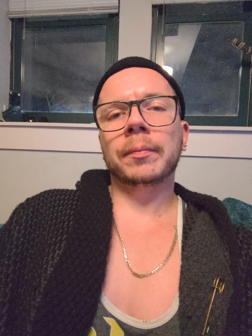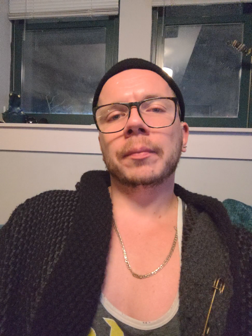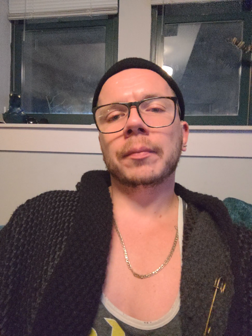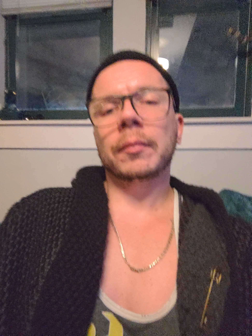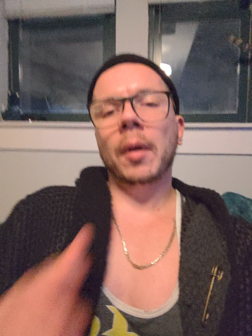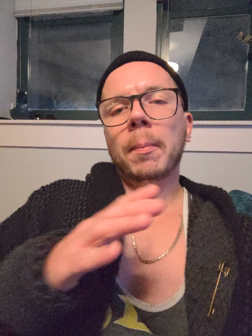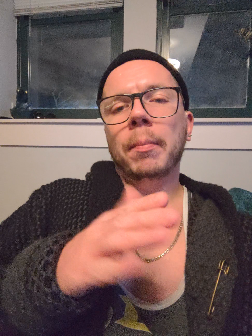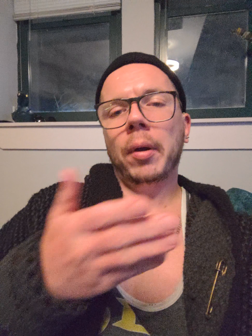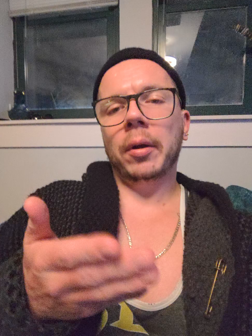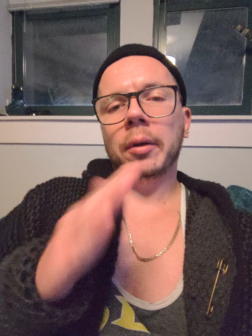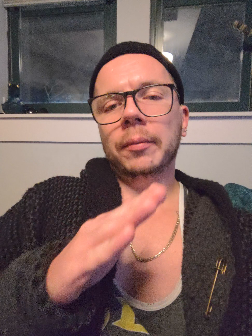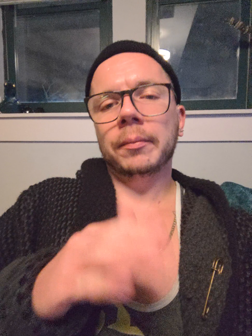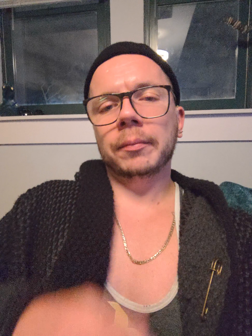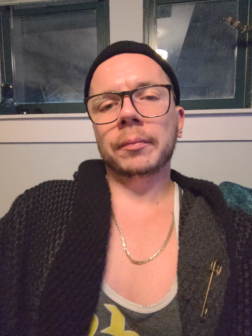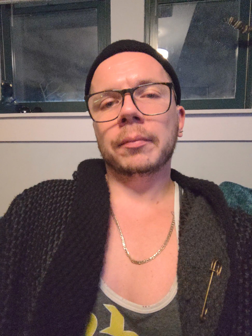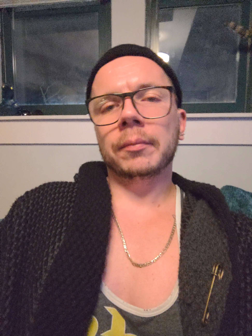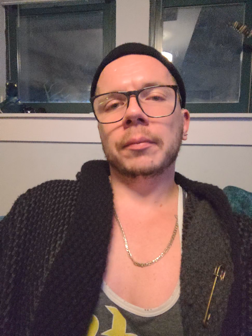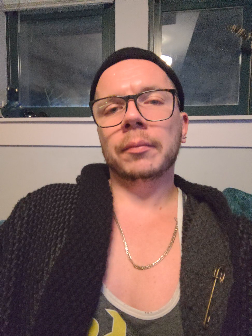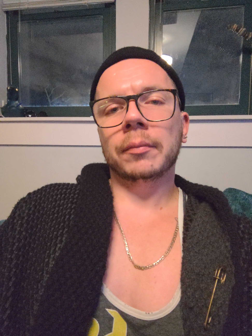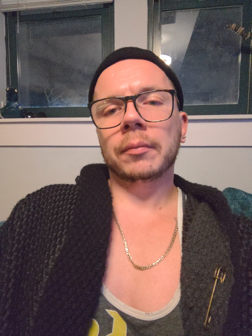book